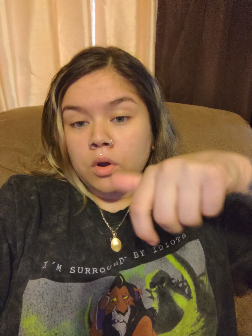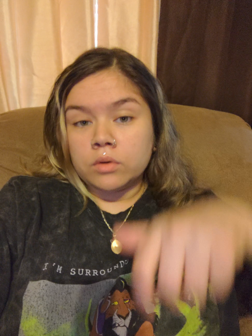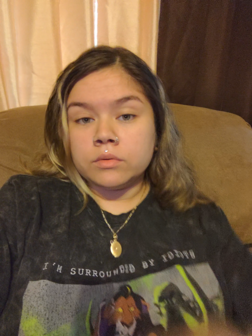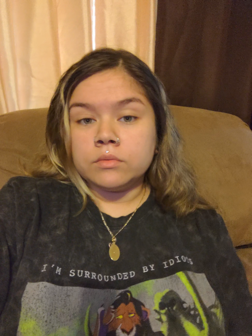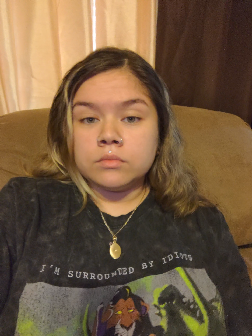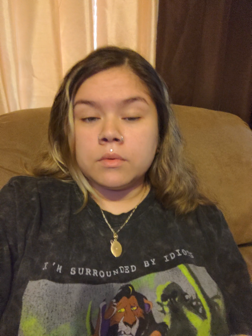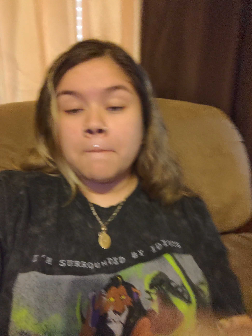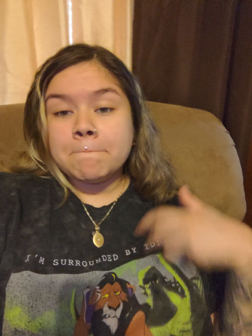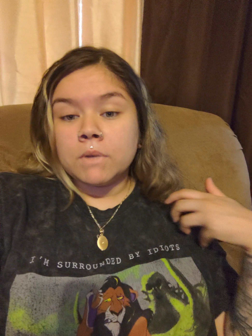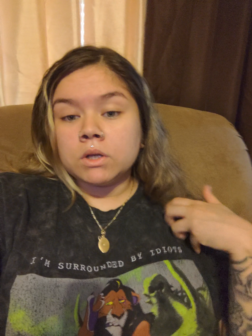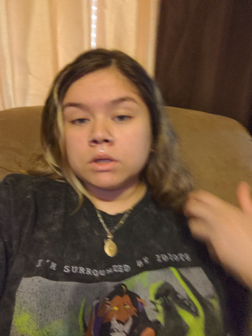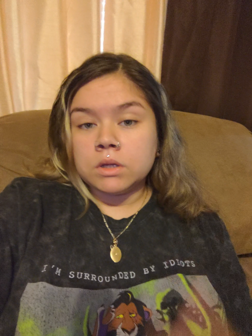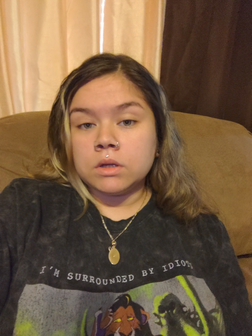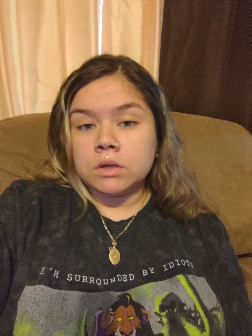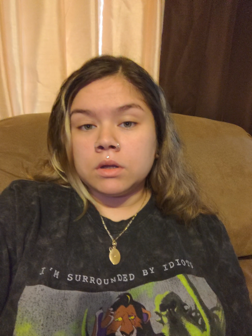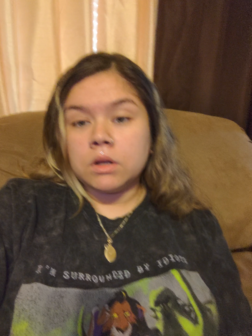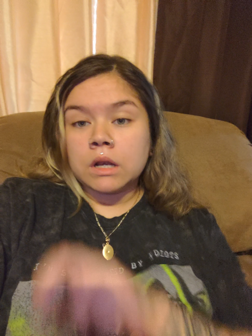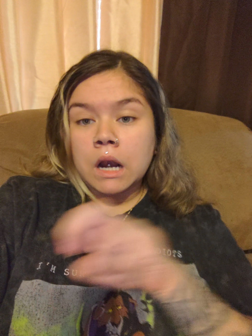monkey